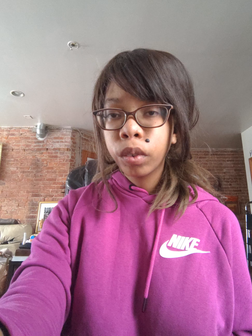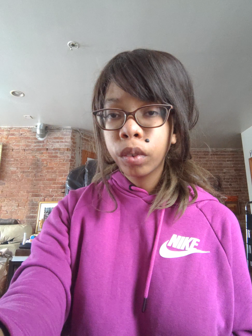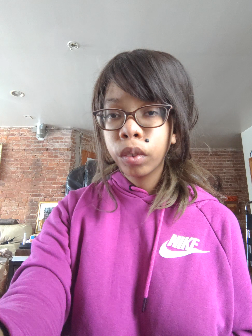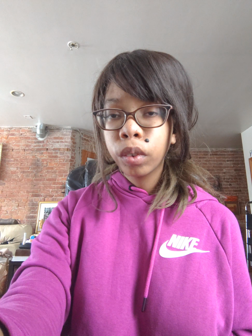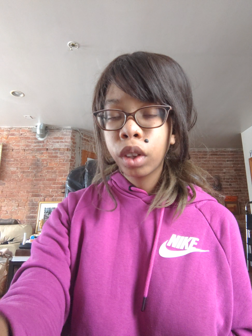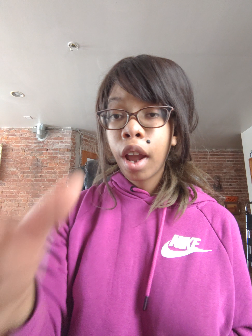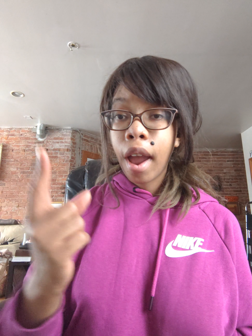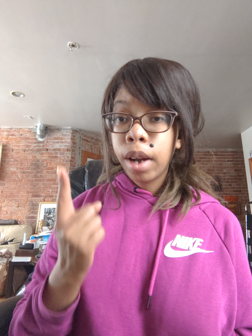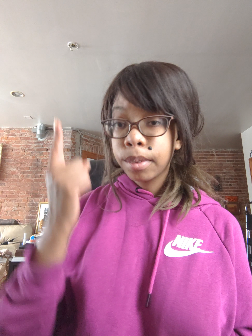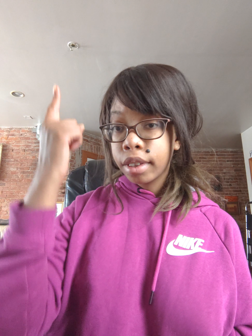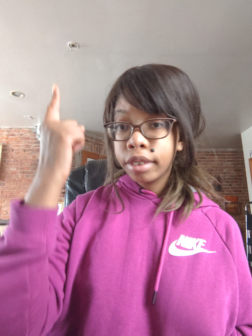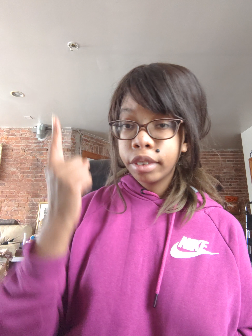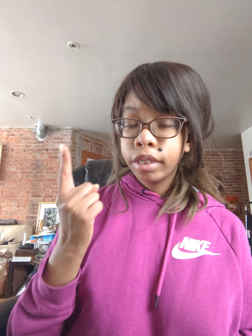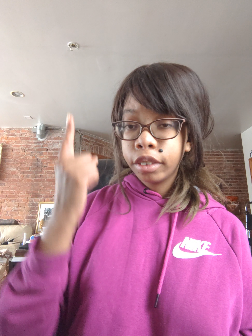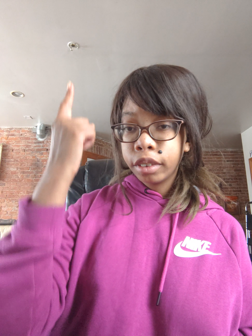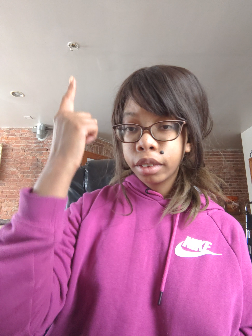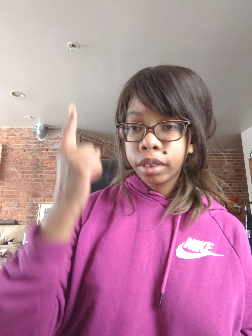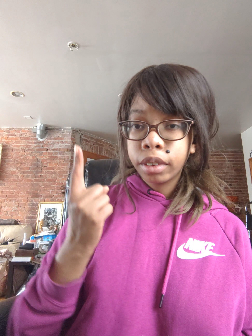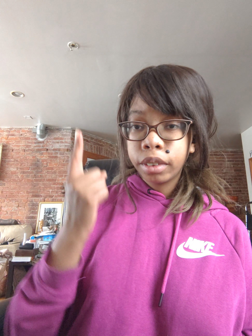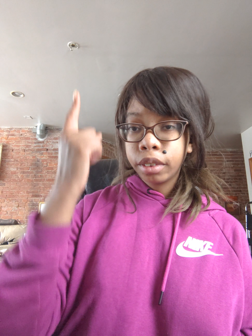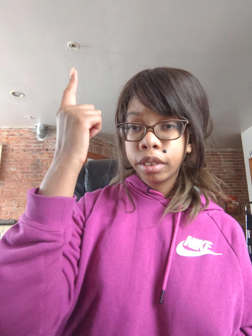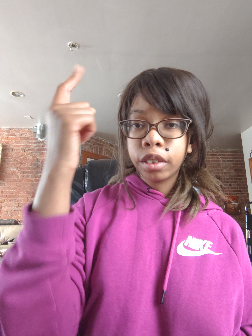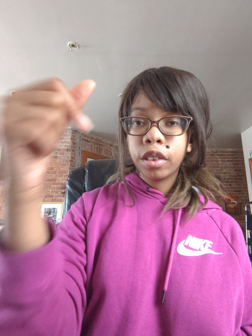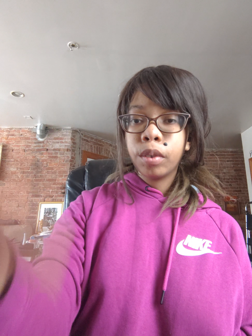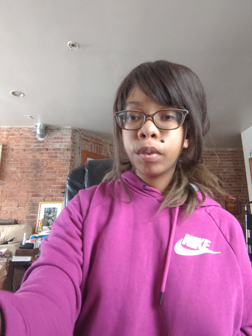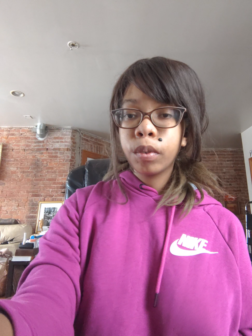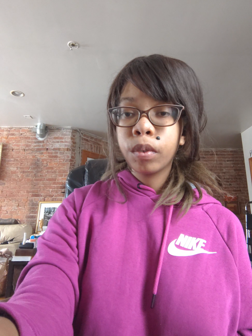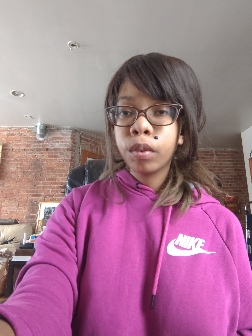up